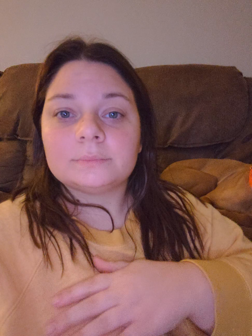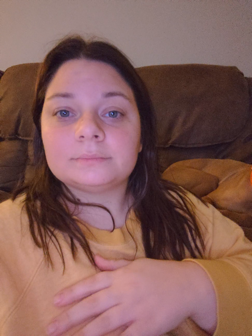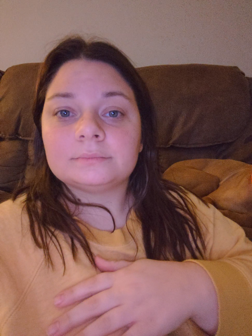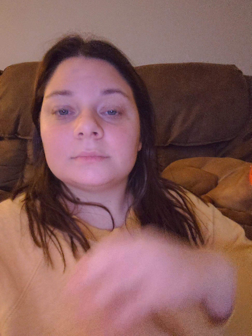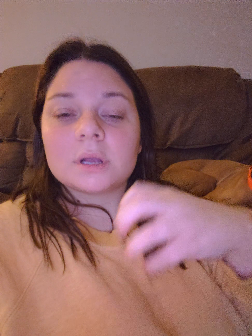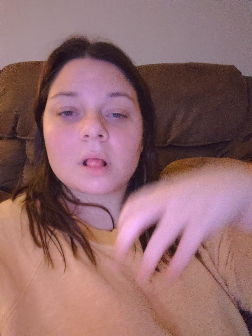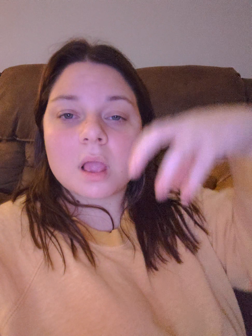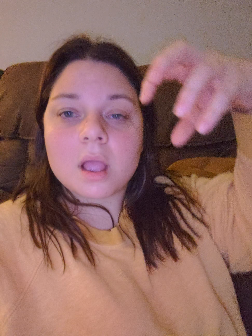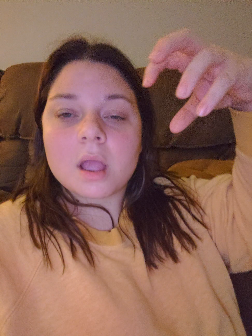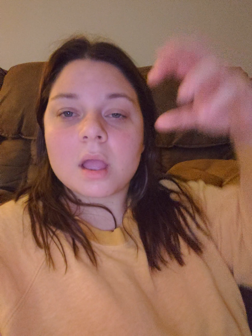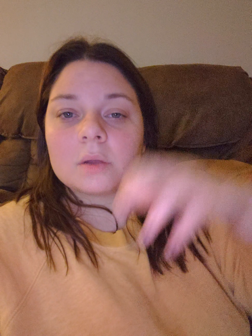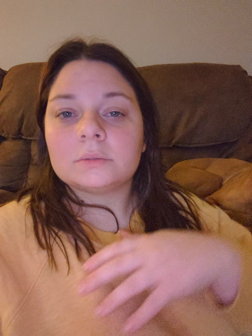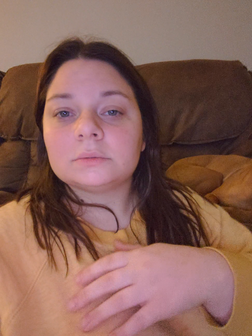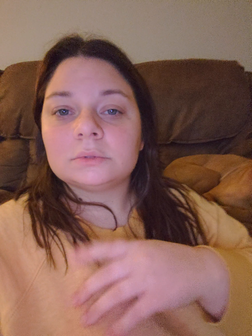cloud